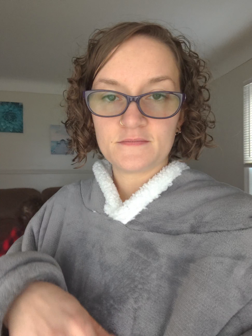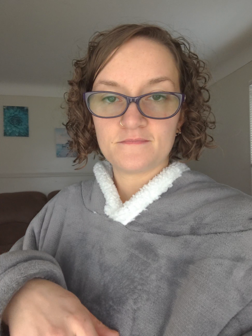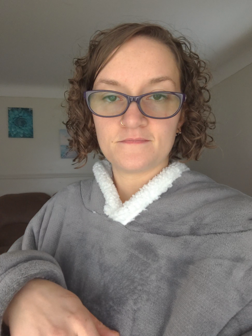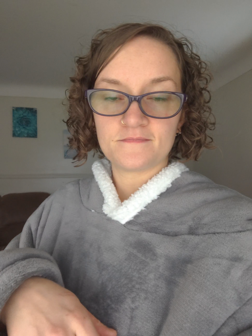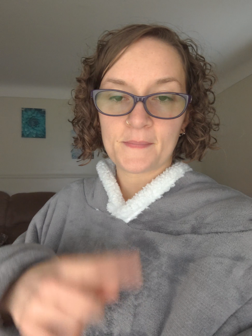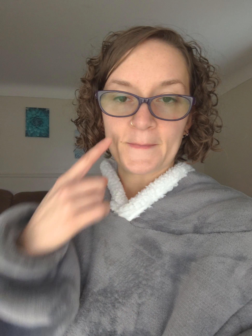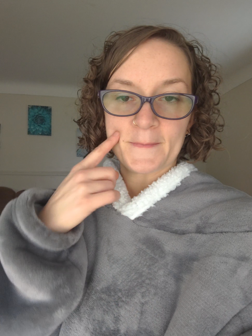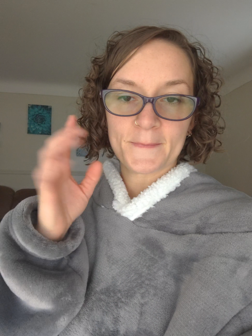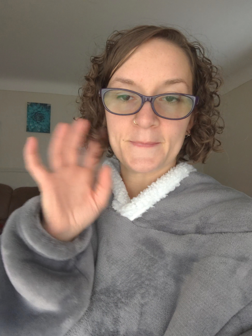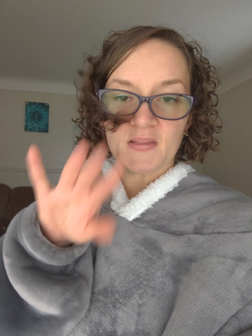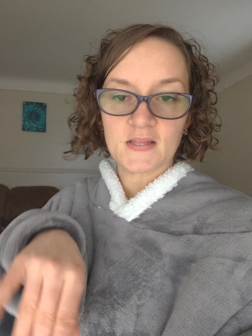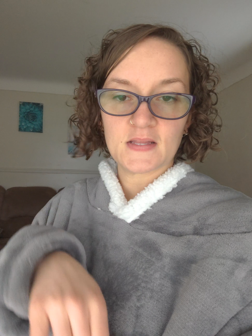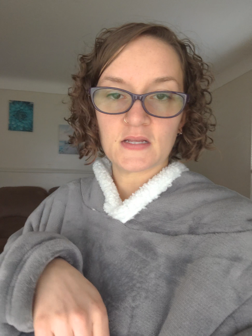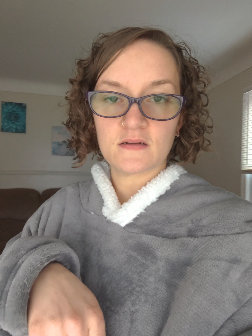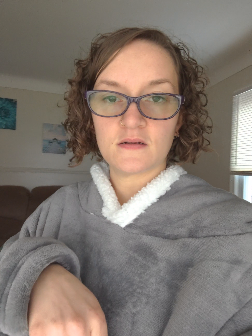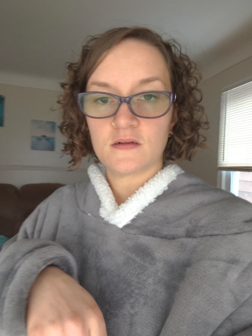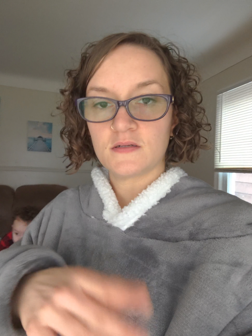bee